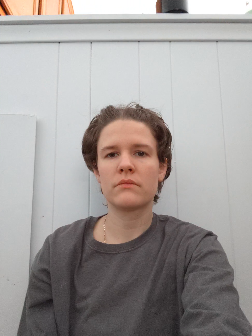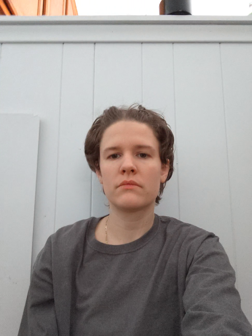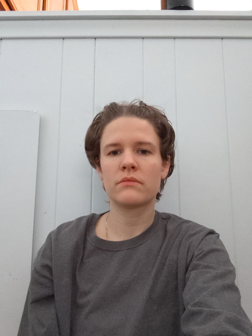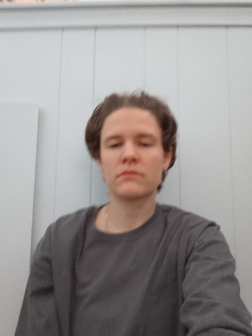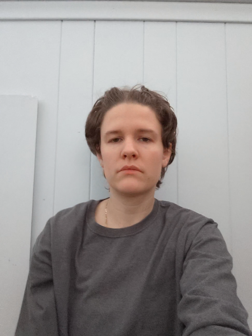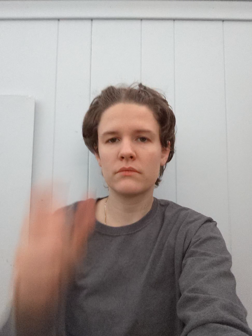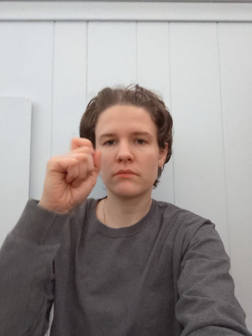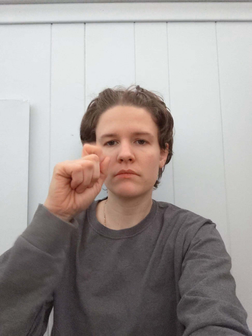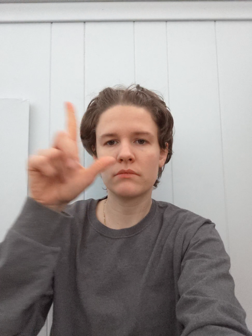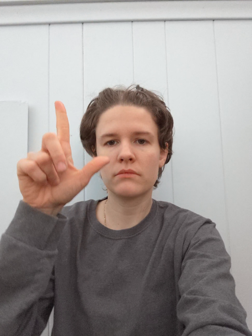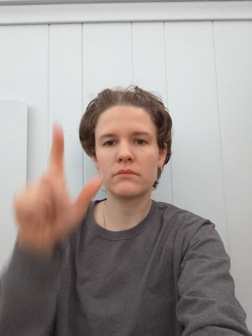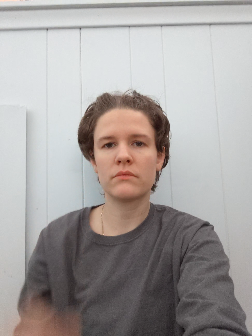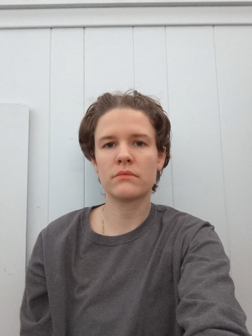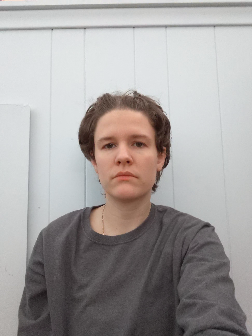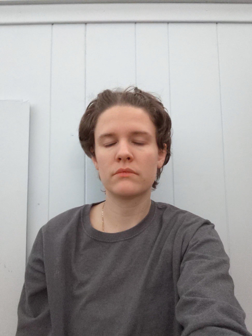wake